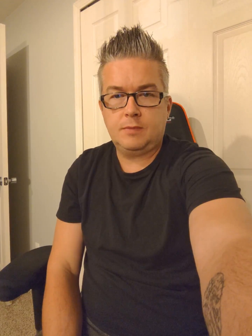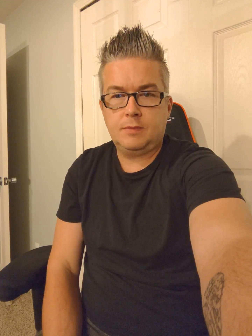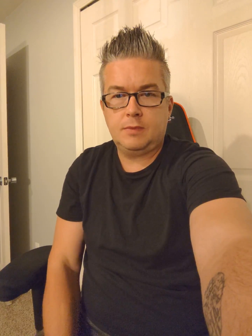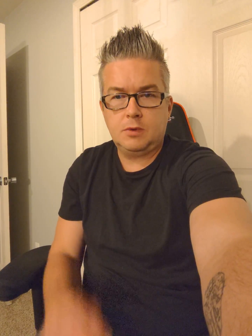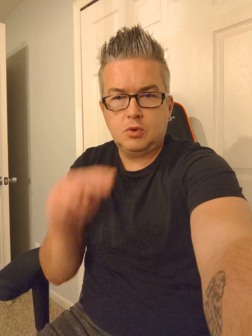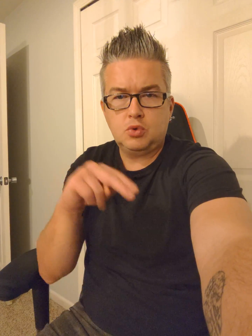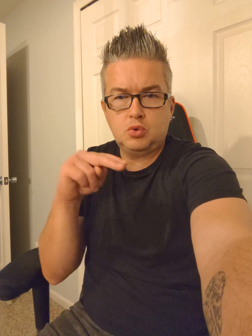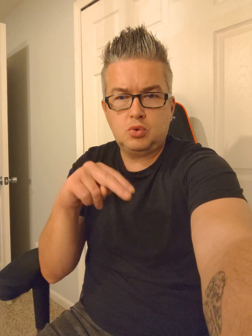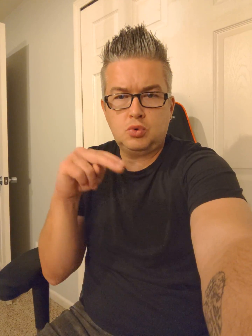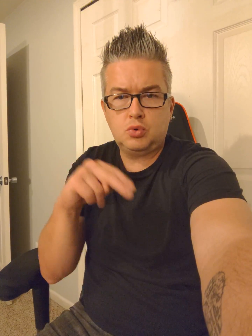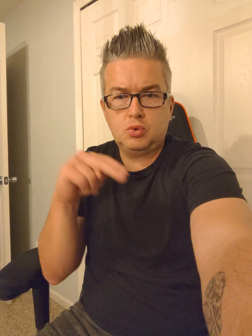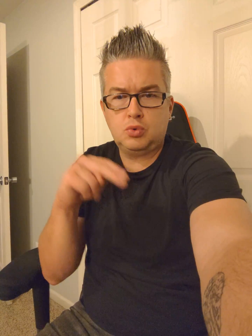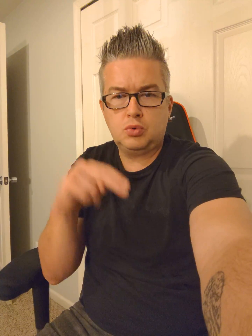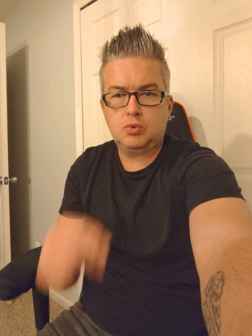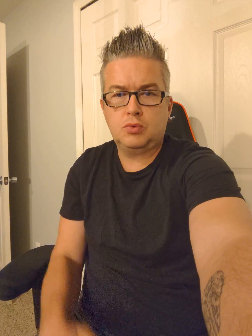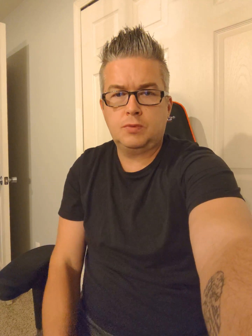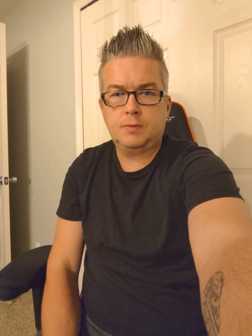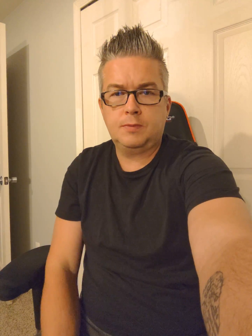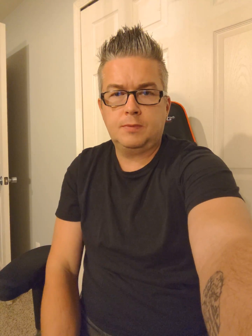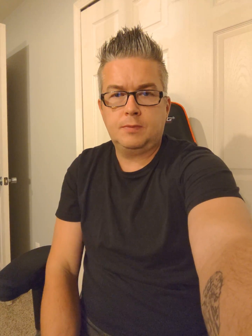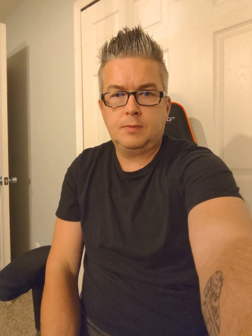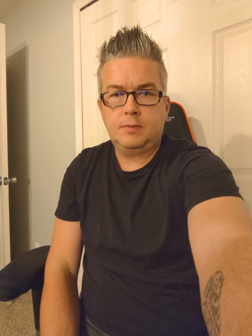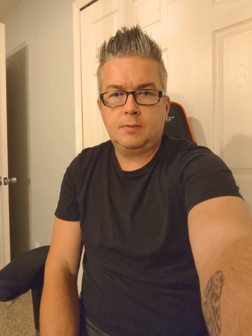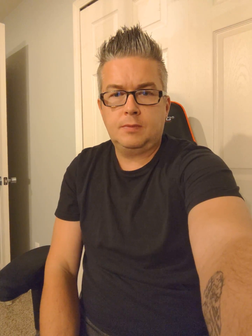nurse